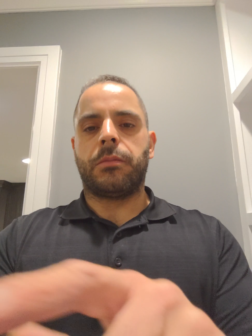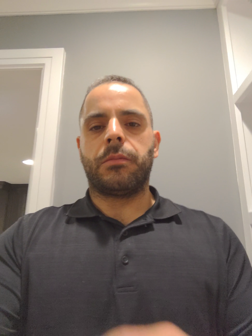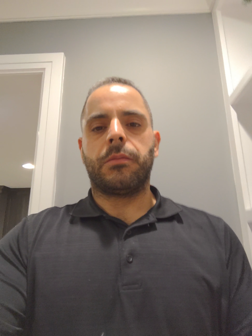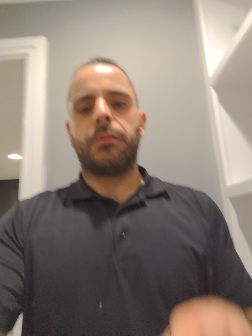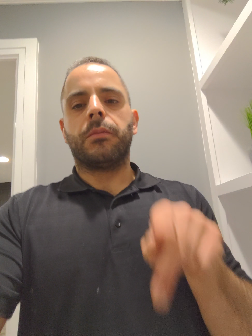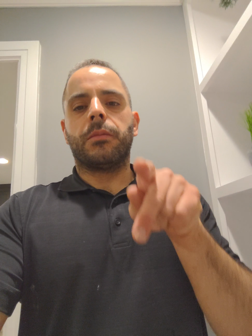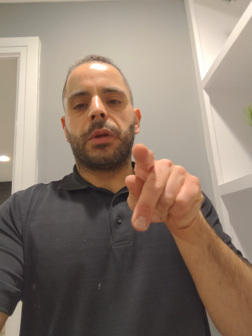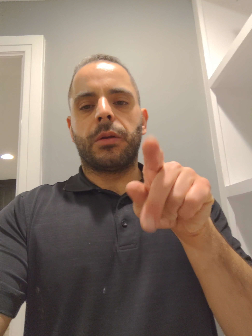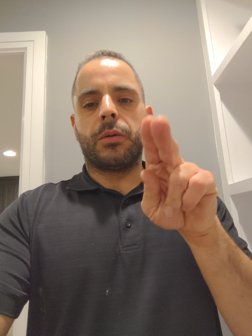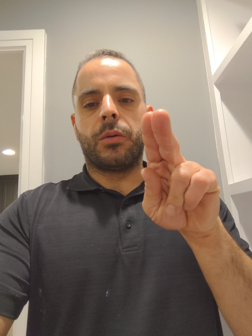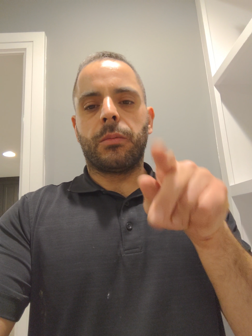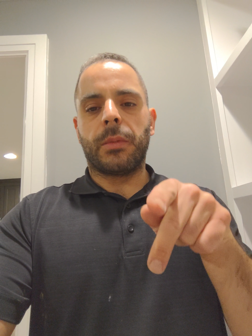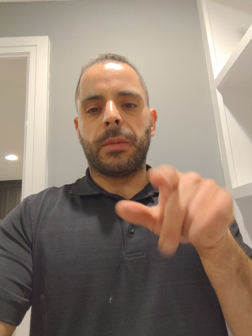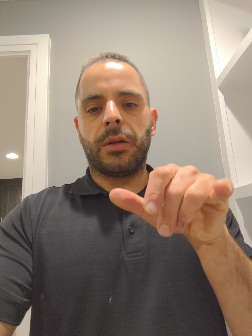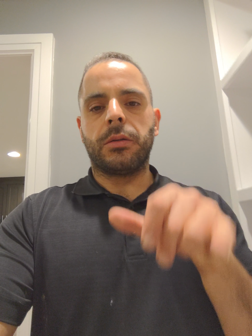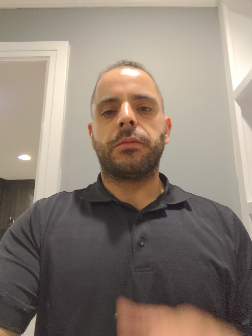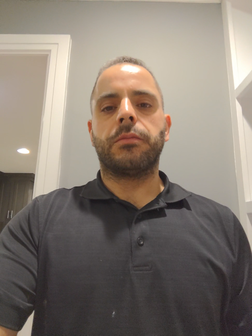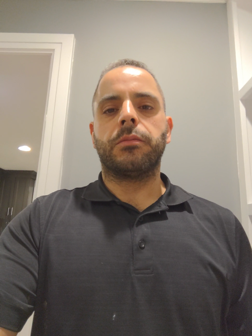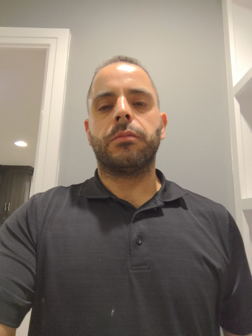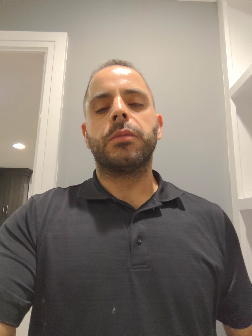puppy